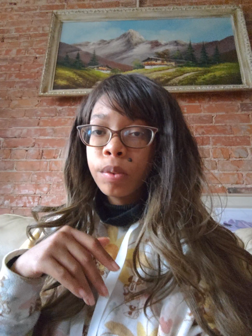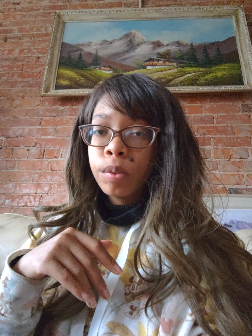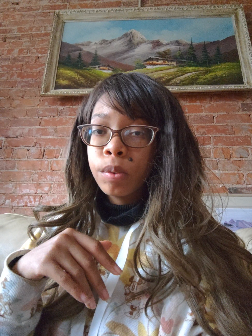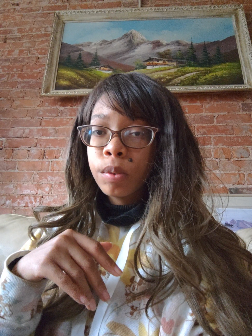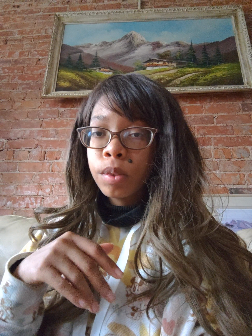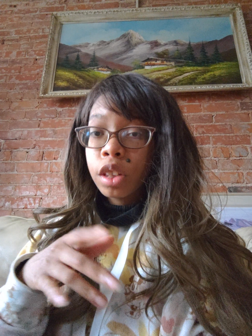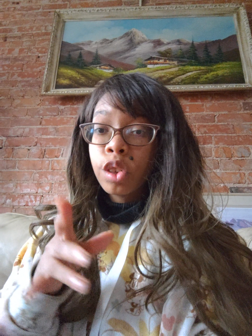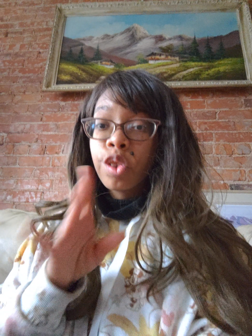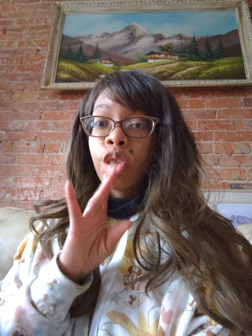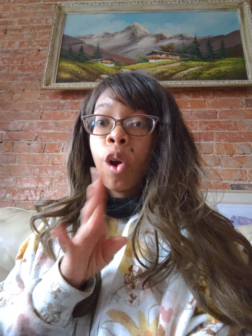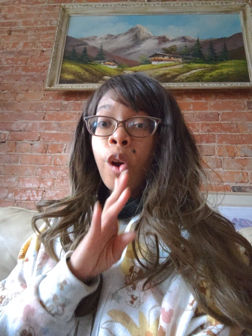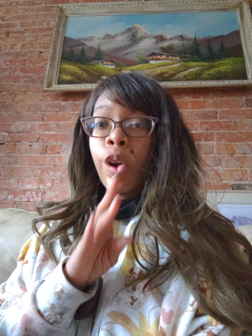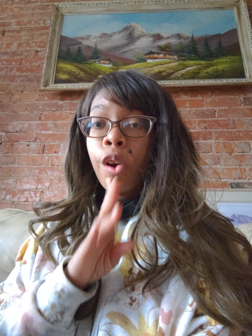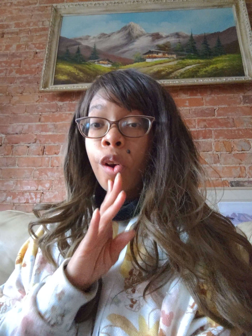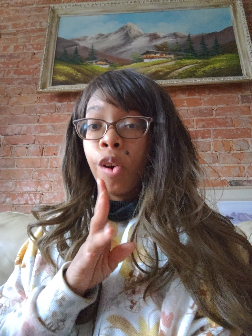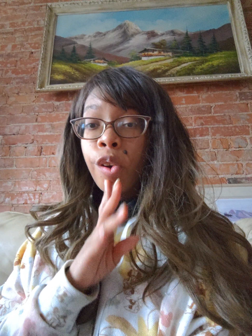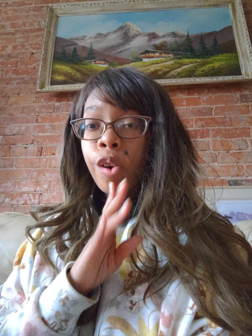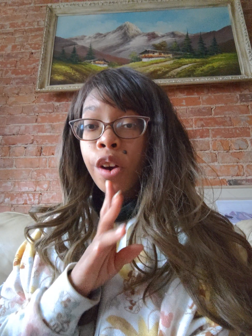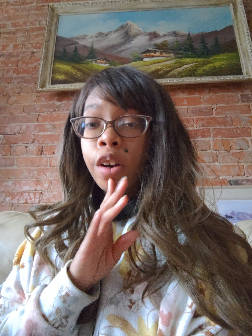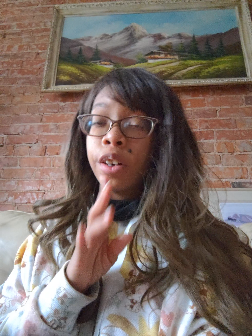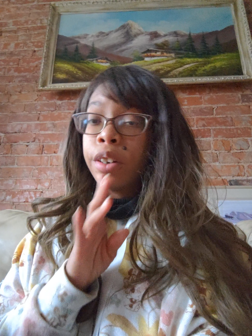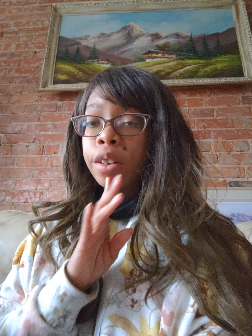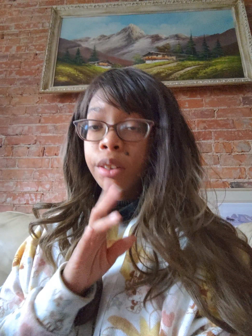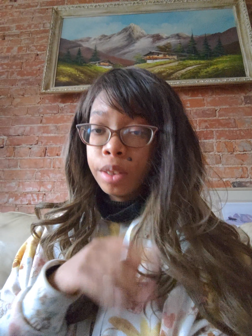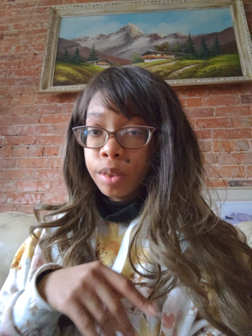talk